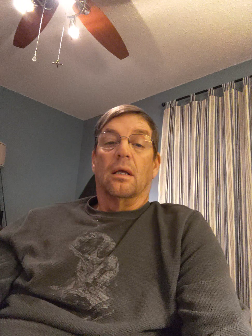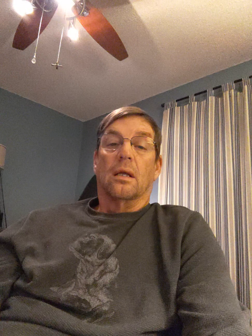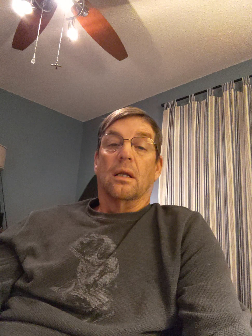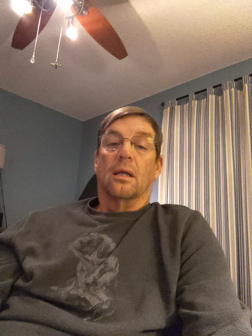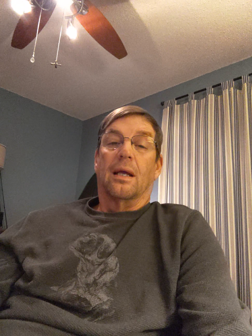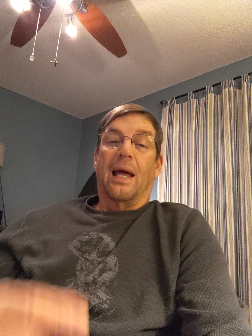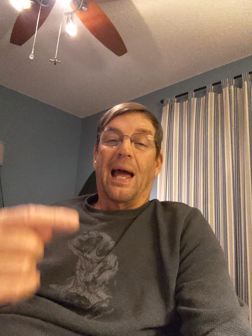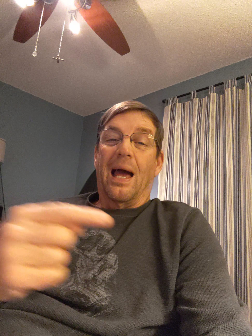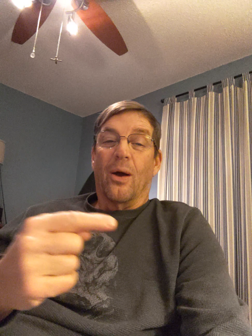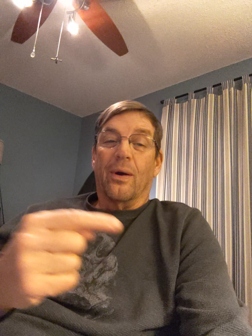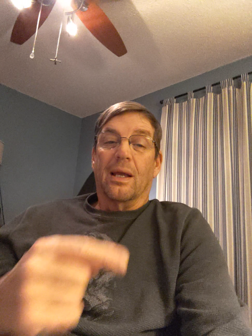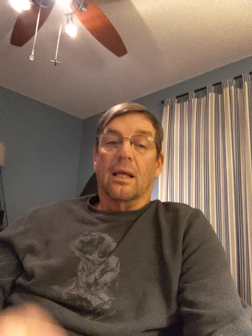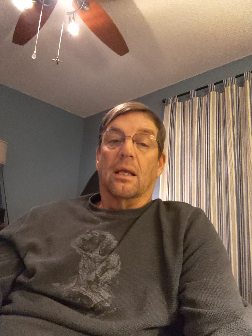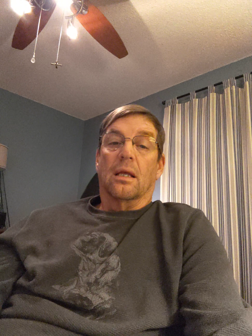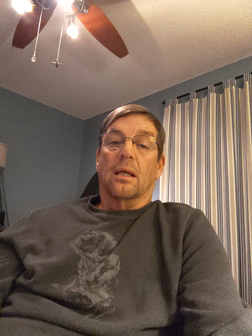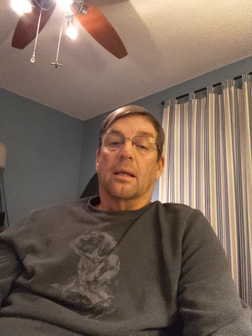owie